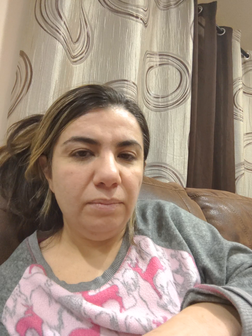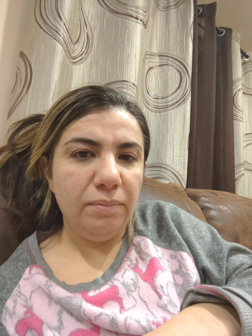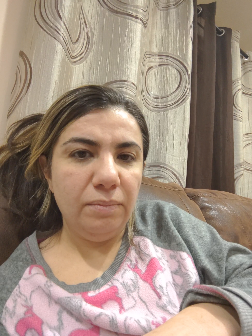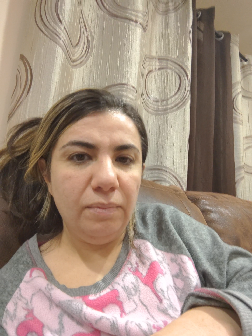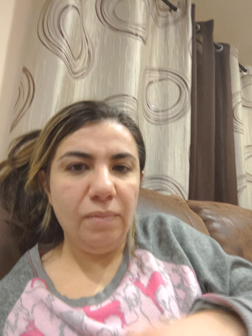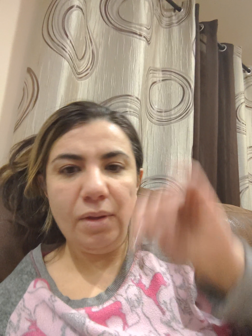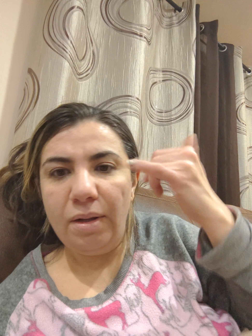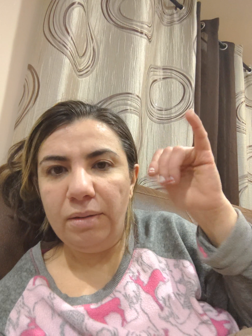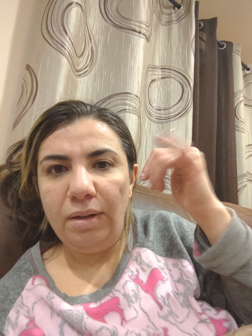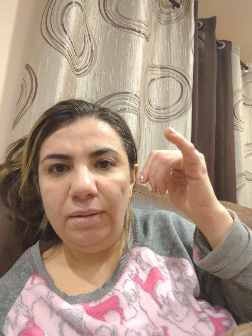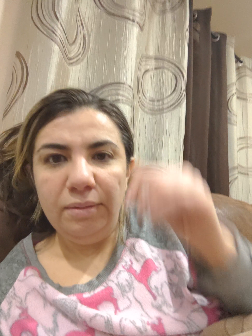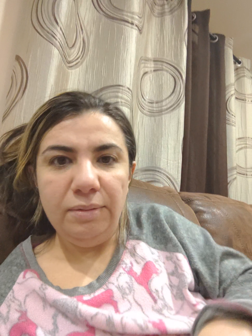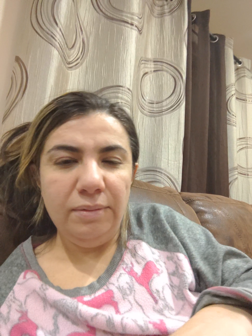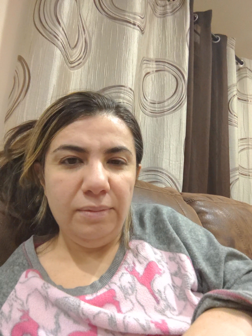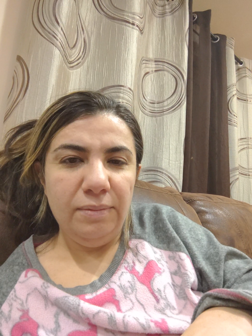yellow